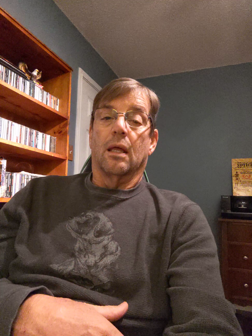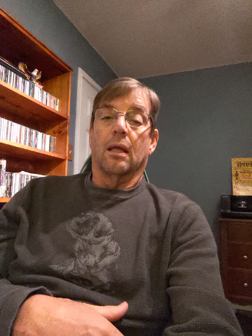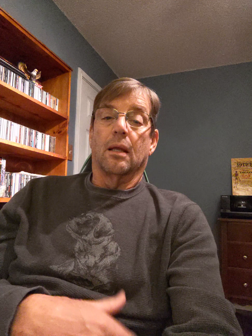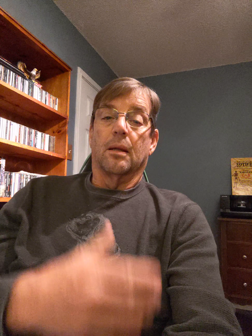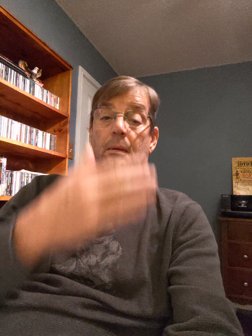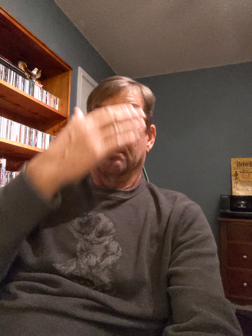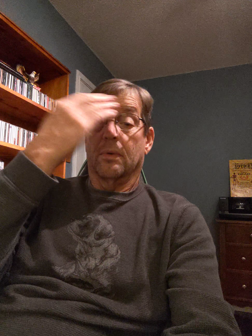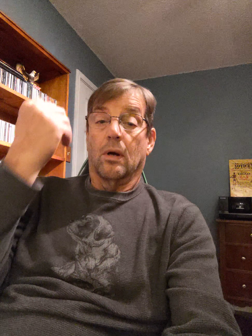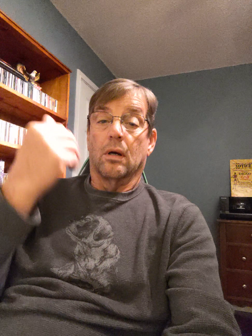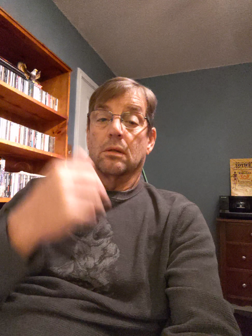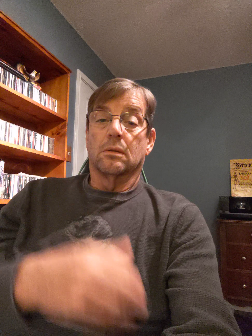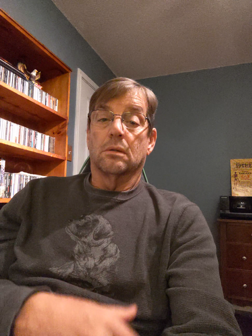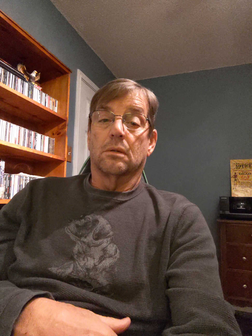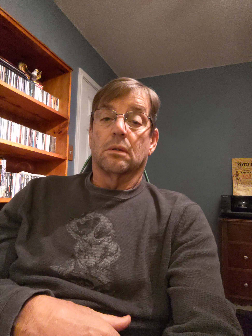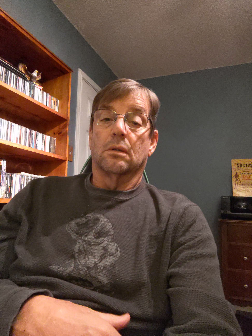because